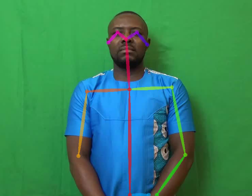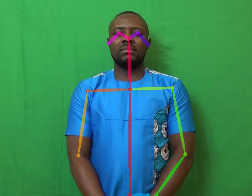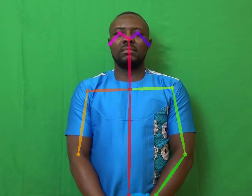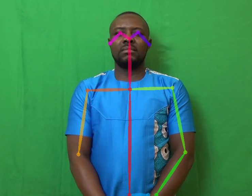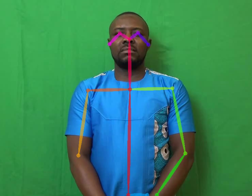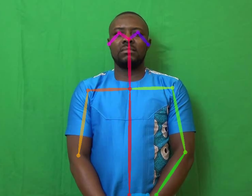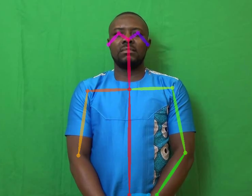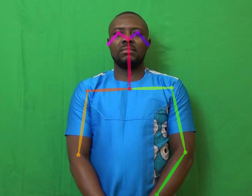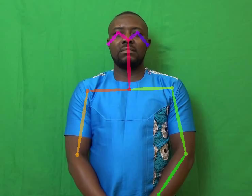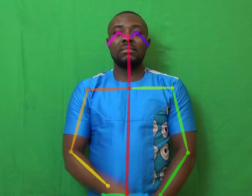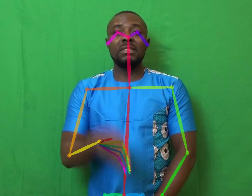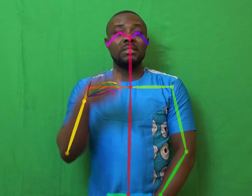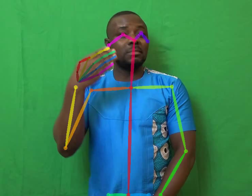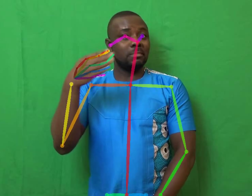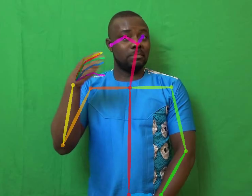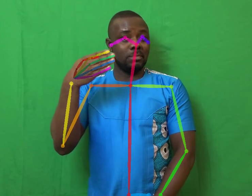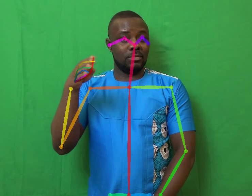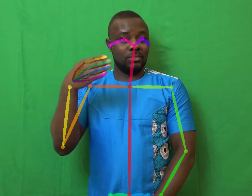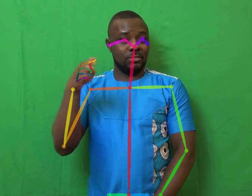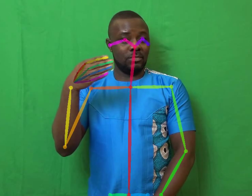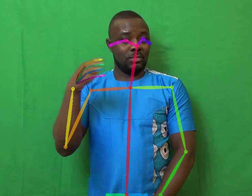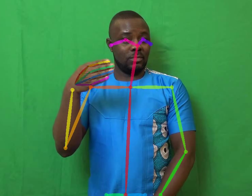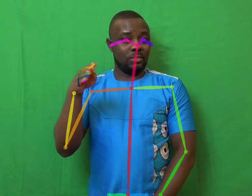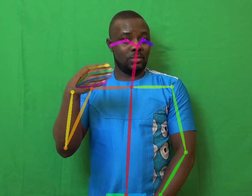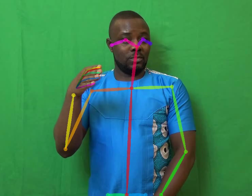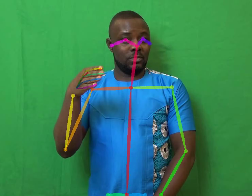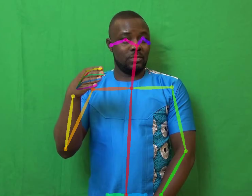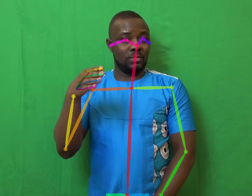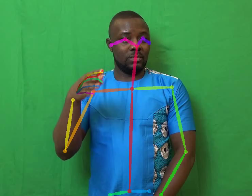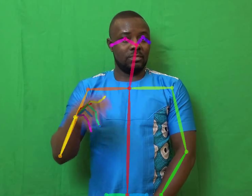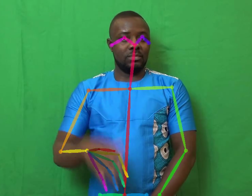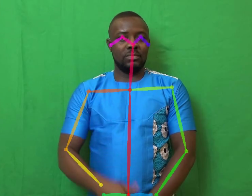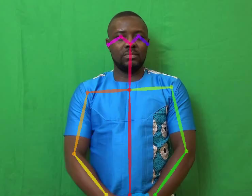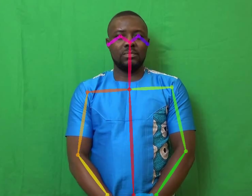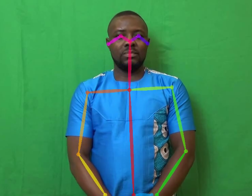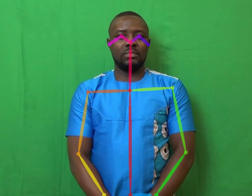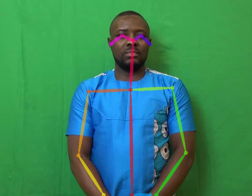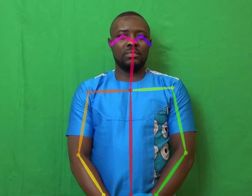blue